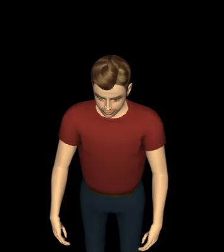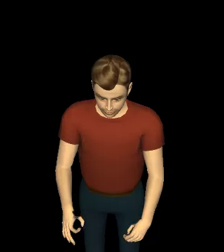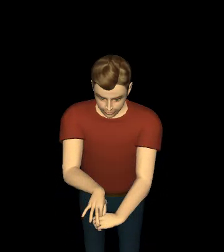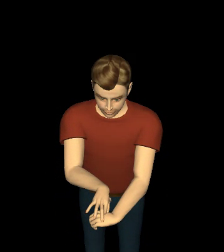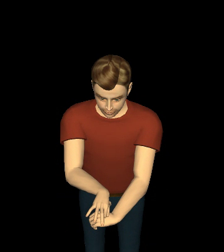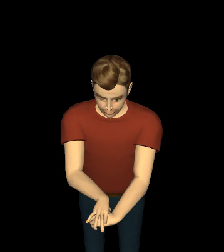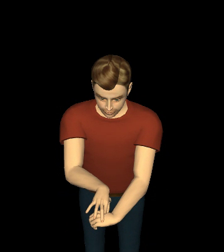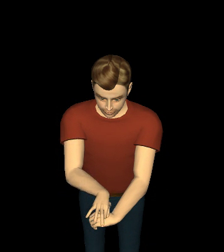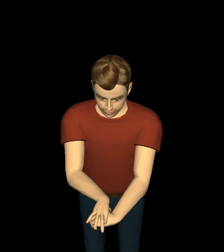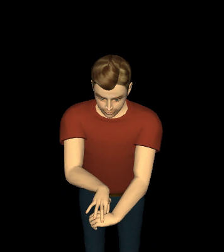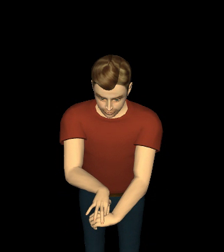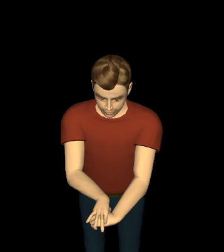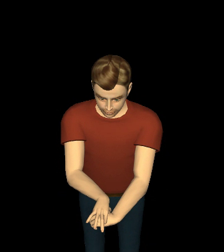مريض